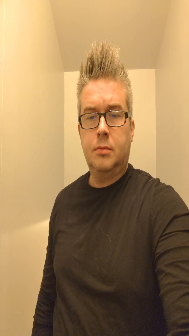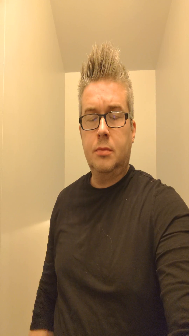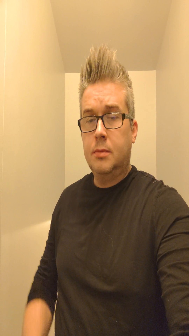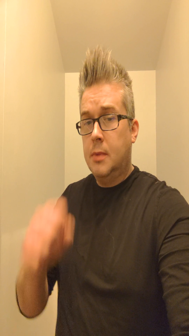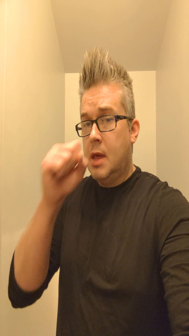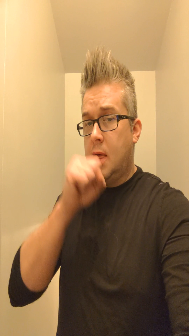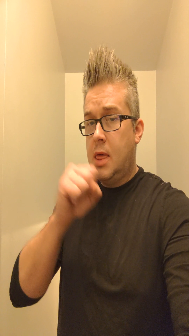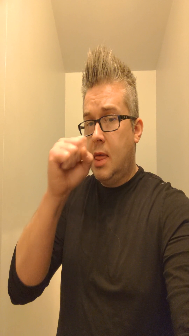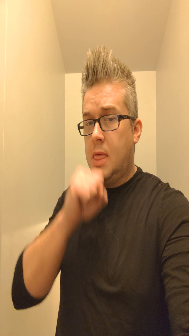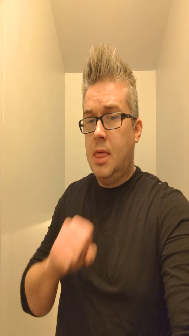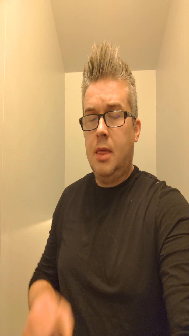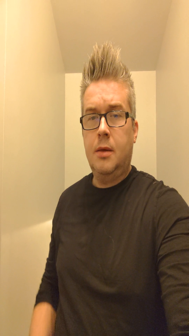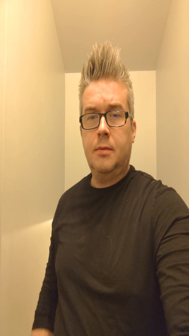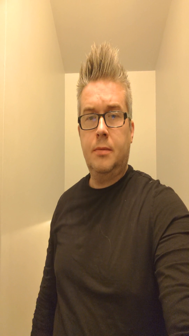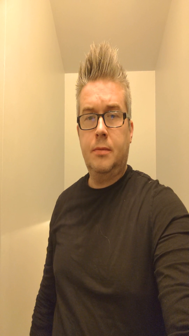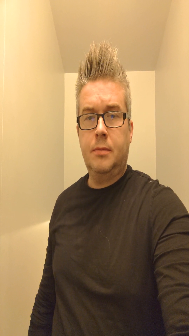ice cream